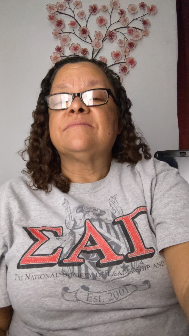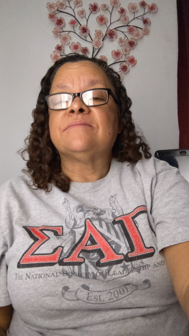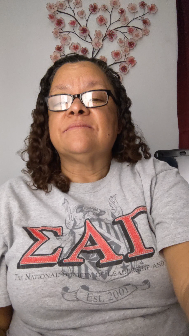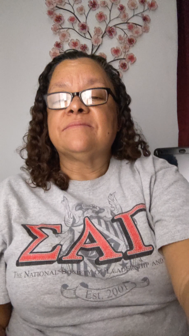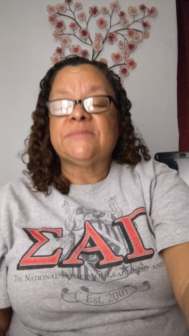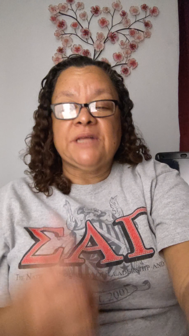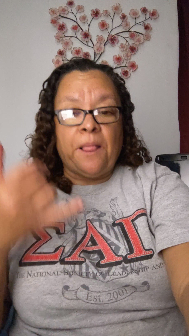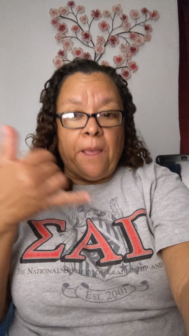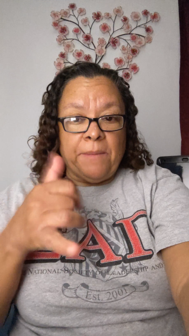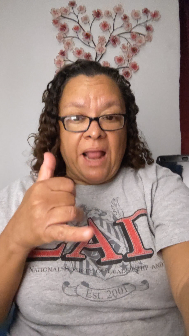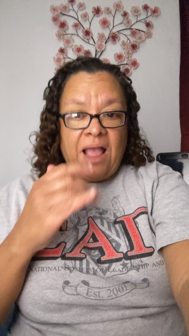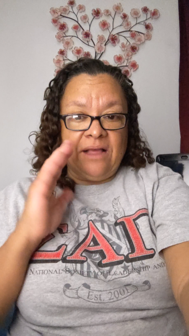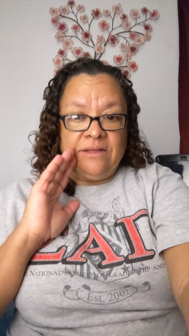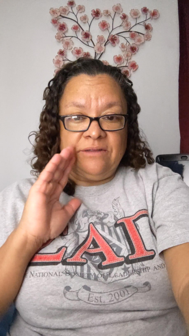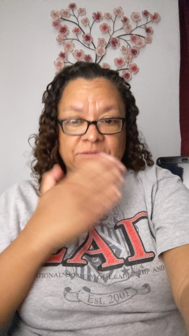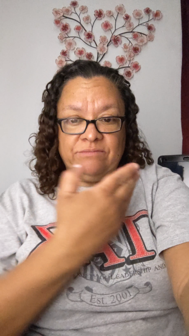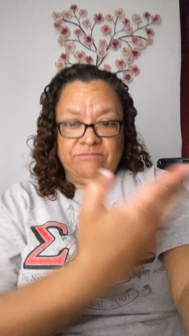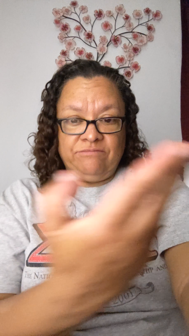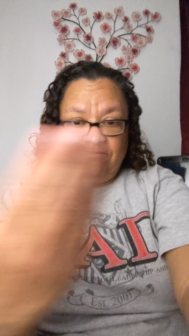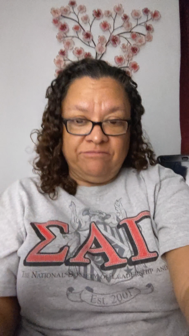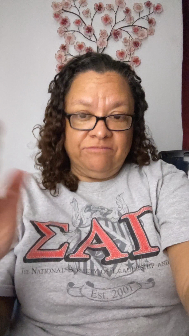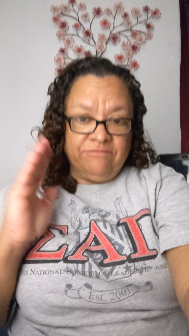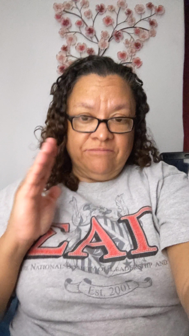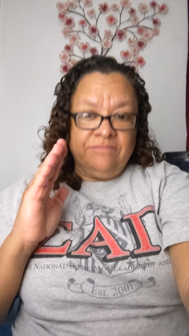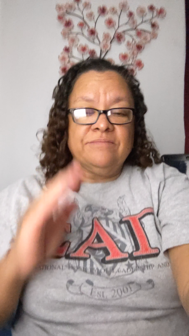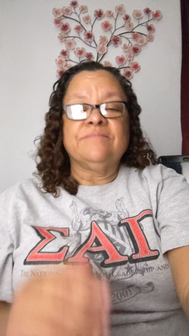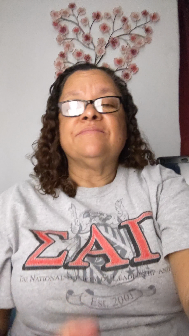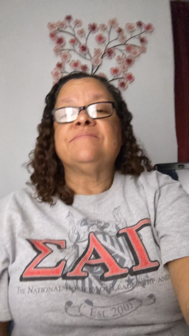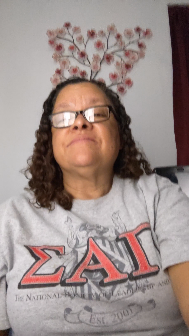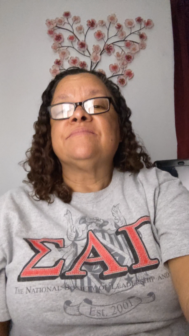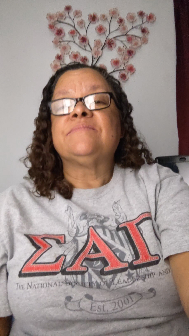playpen